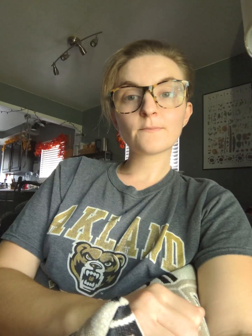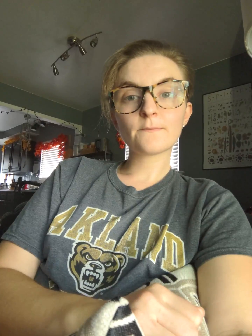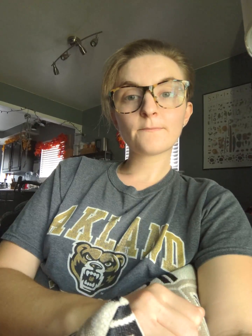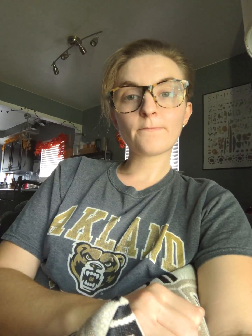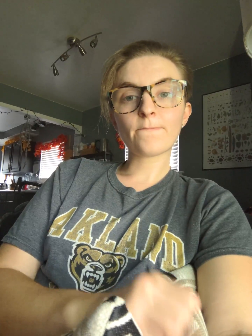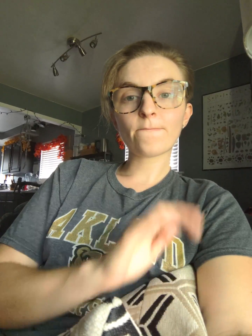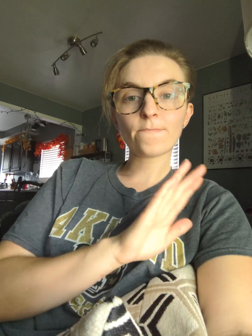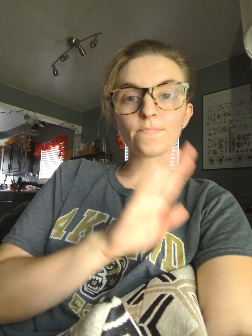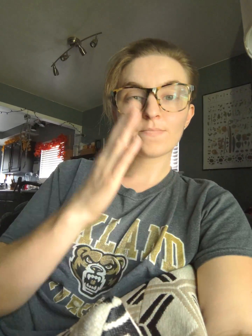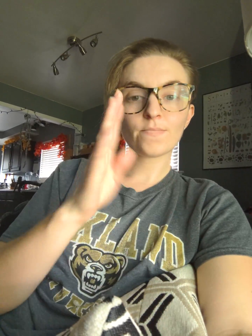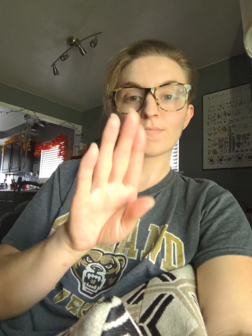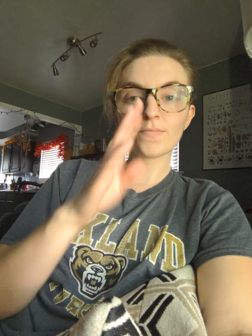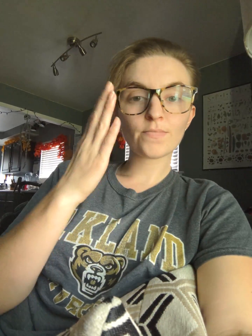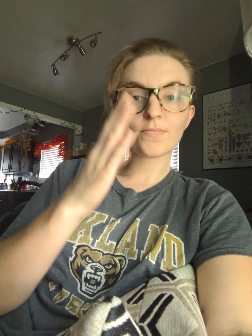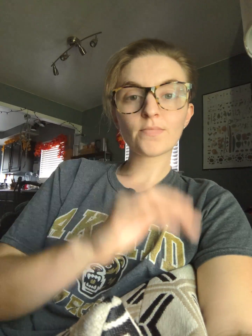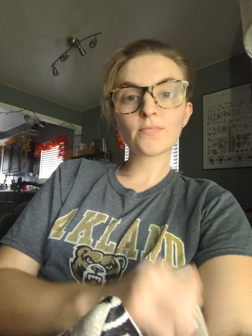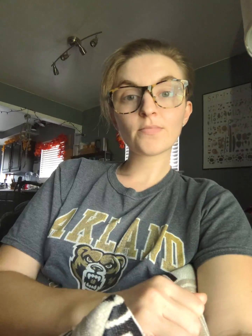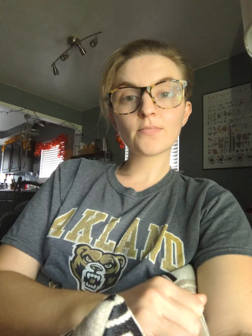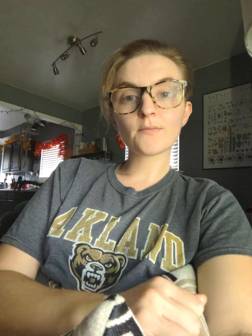door